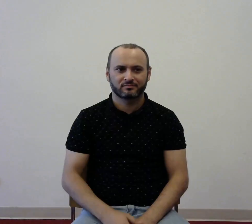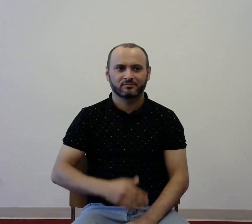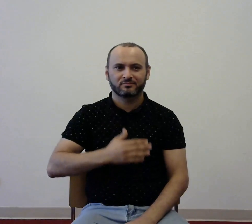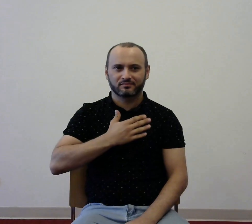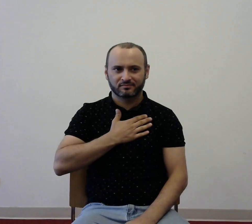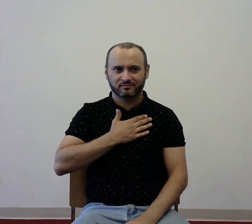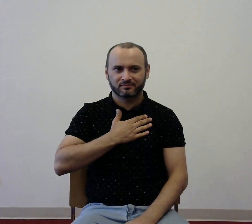mən